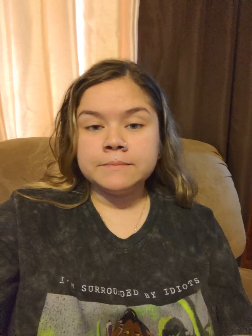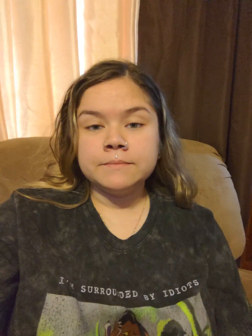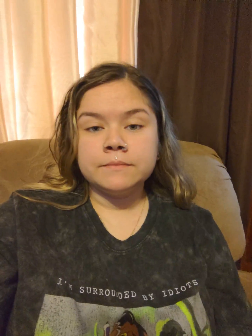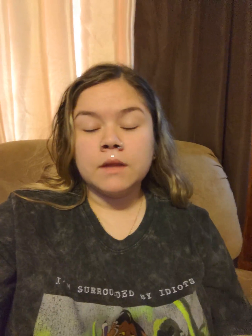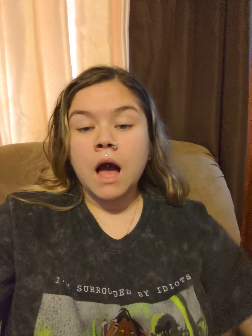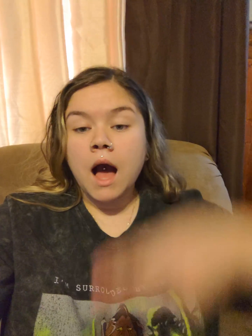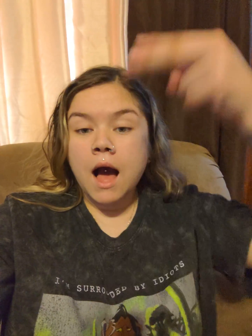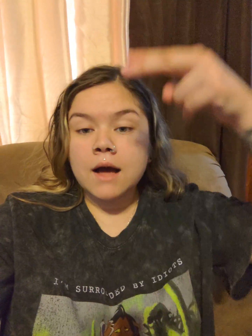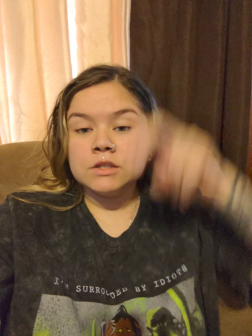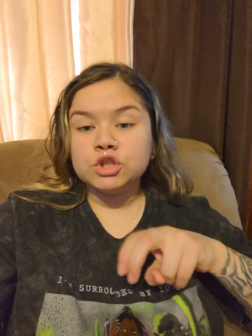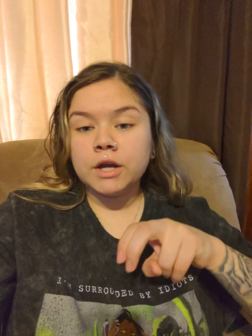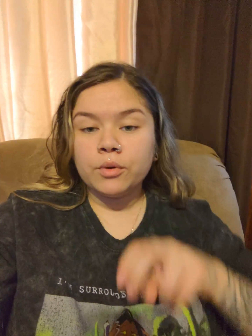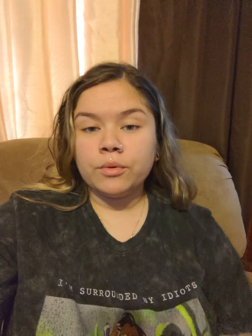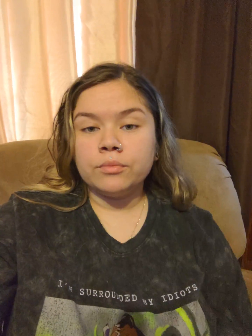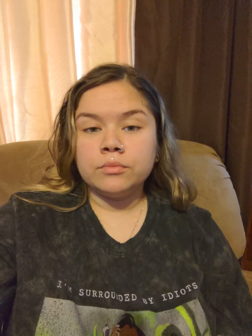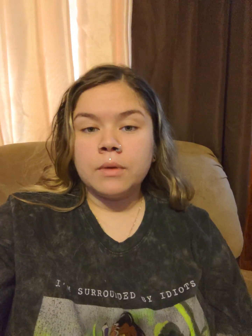high chair